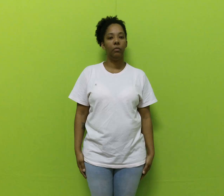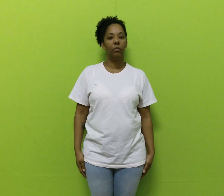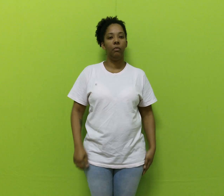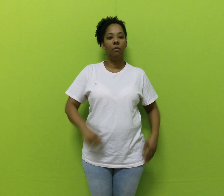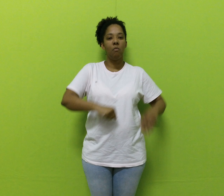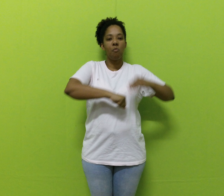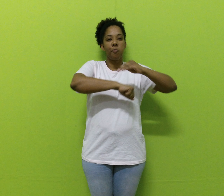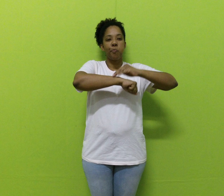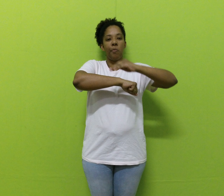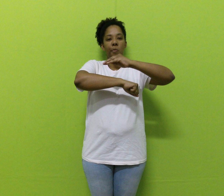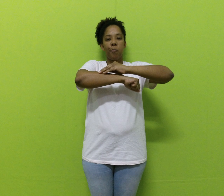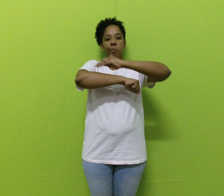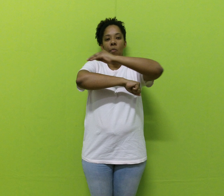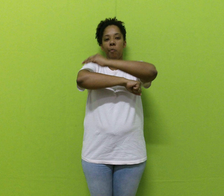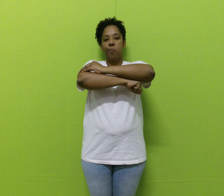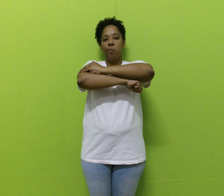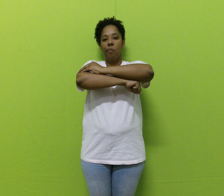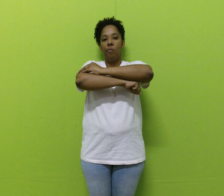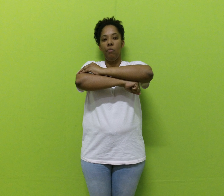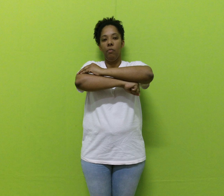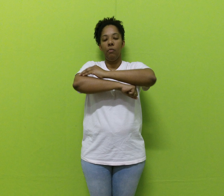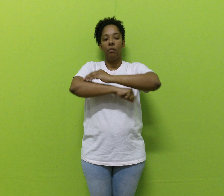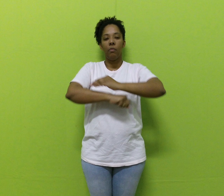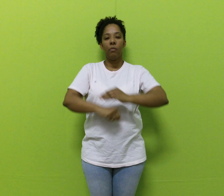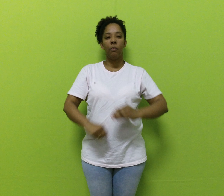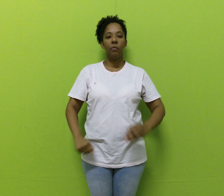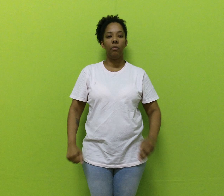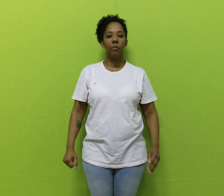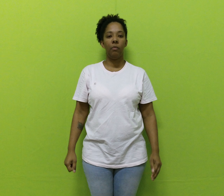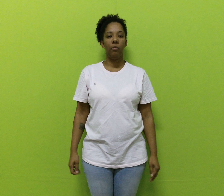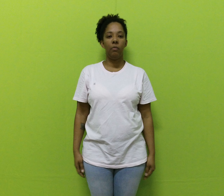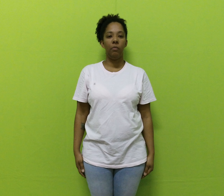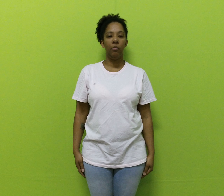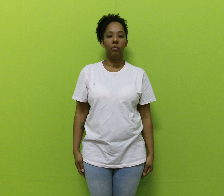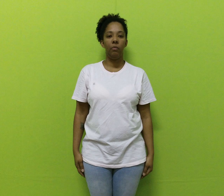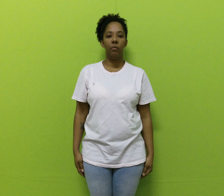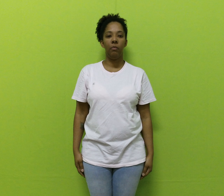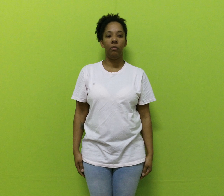sapo